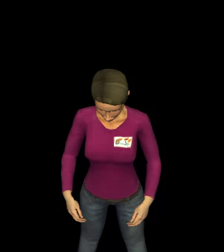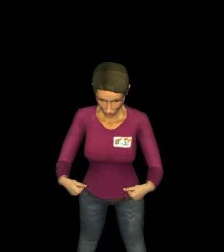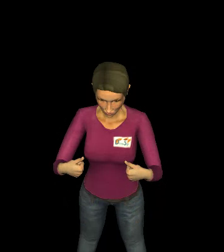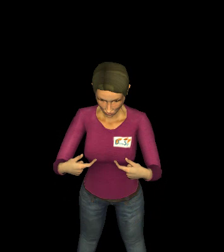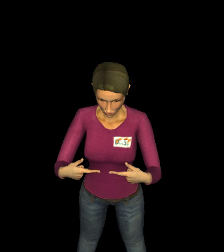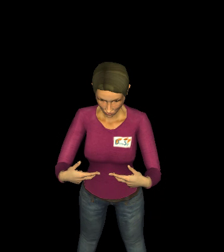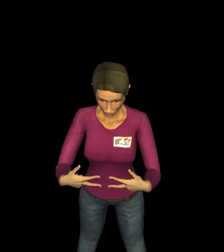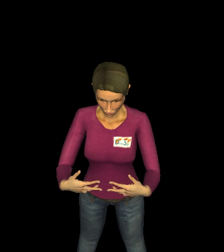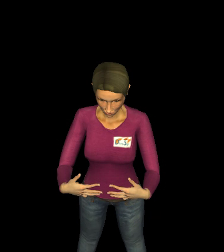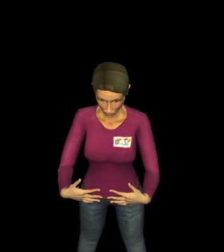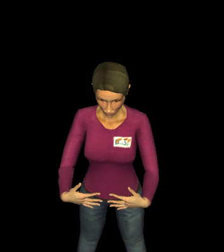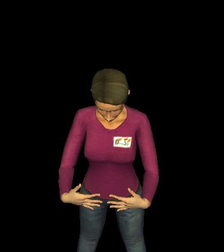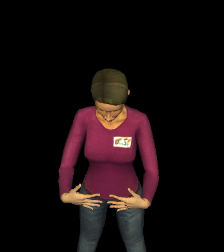عدد